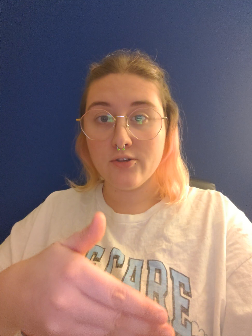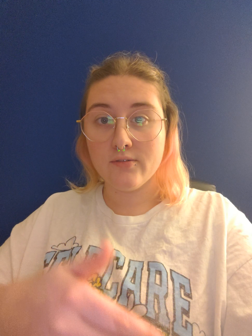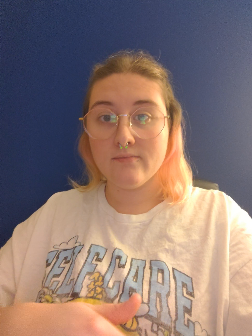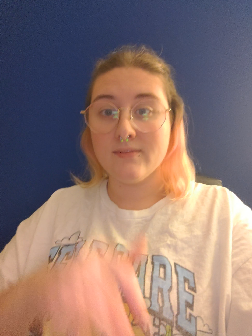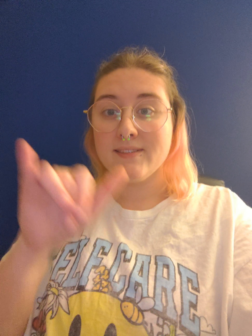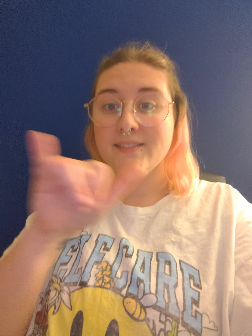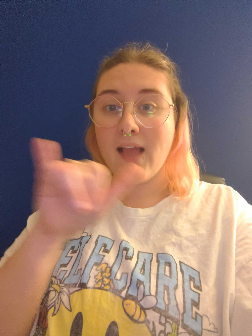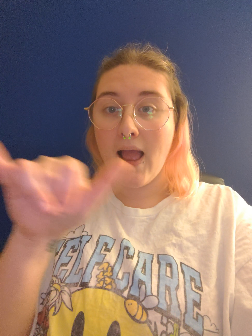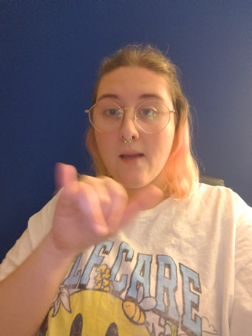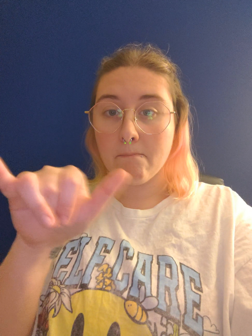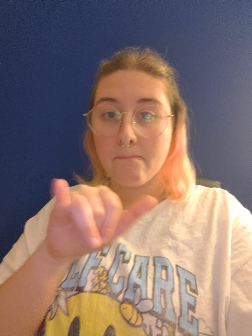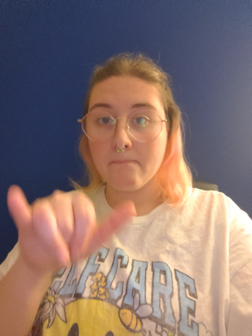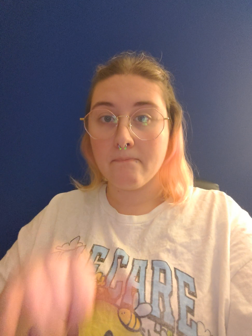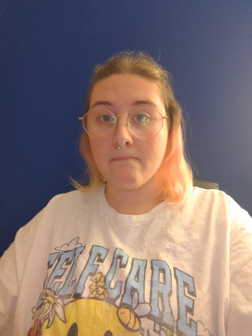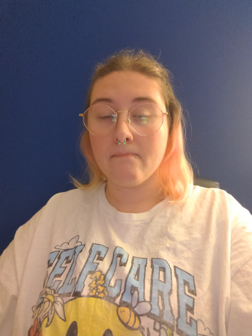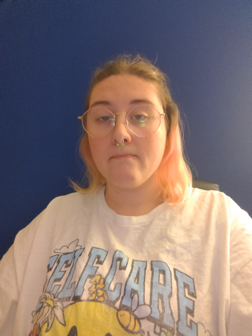same